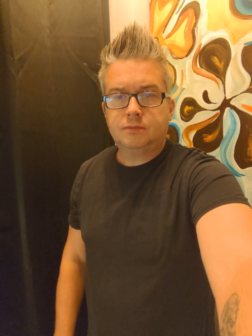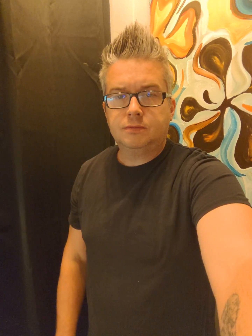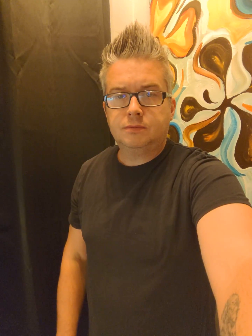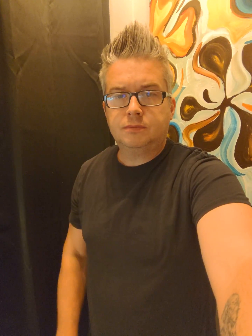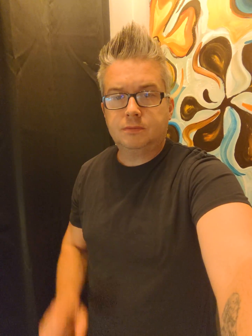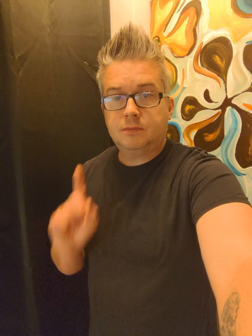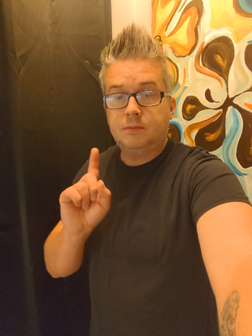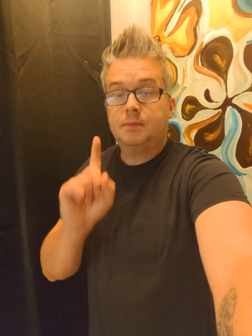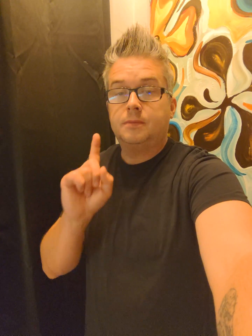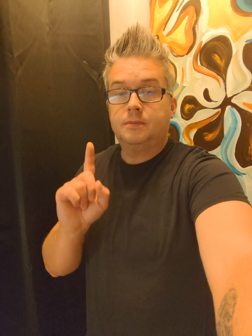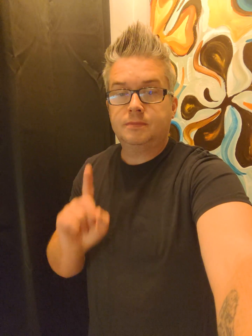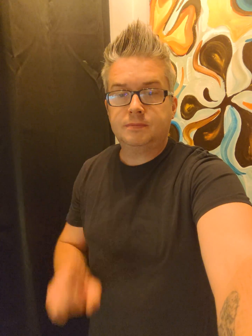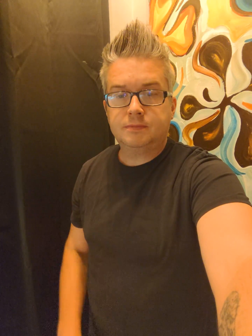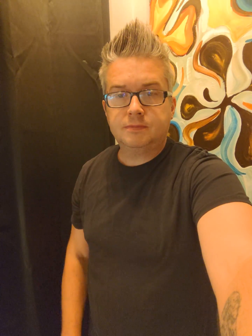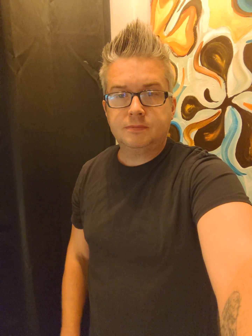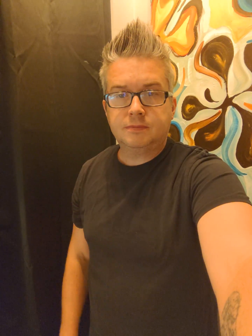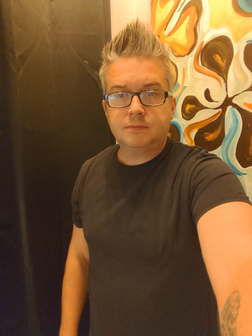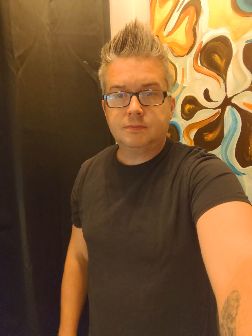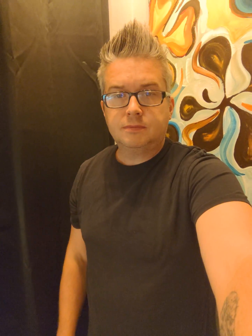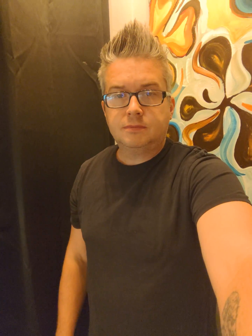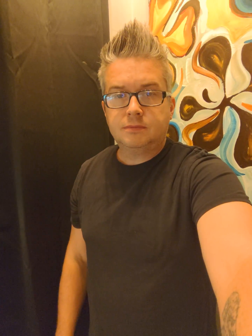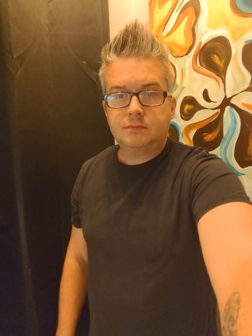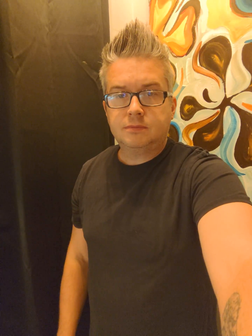bump